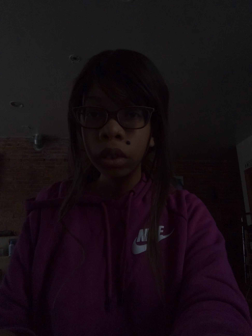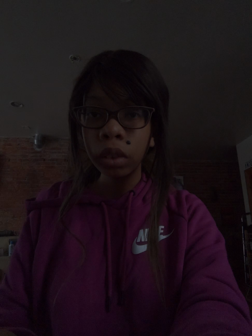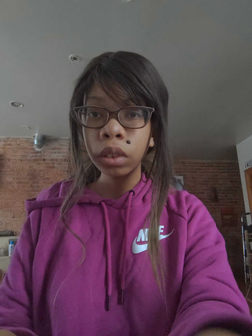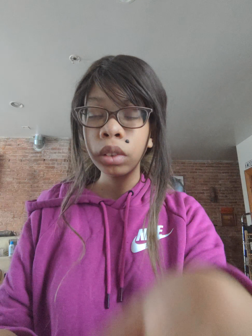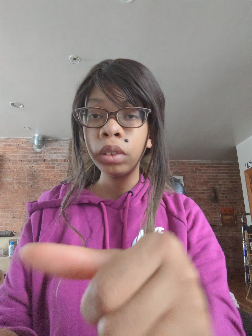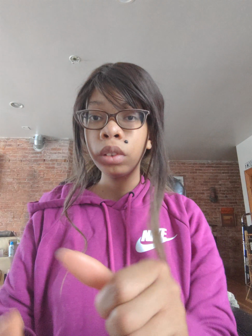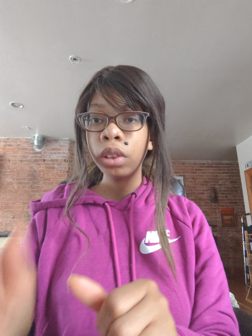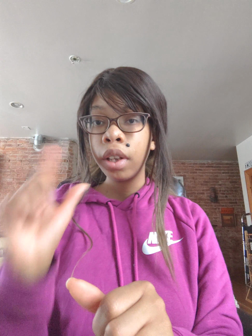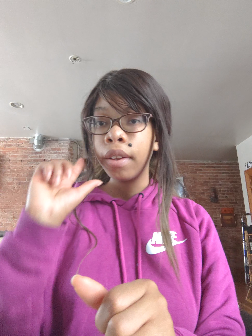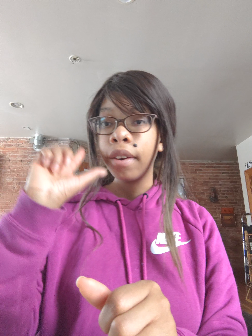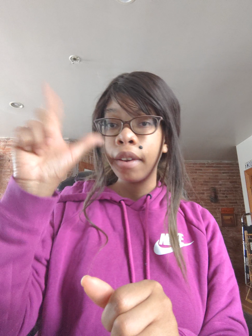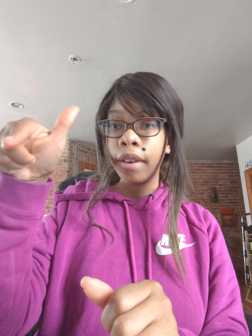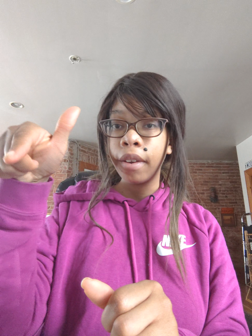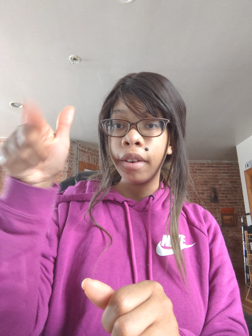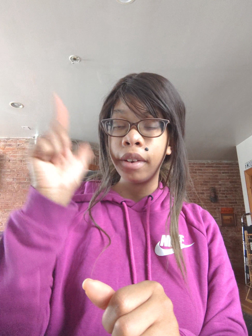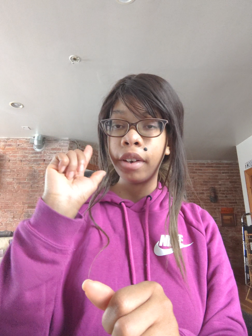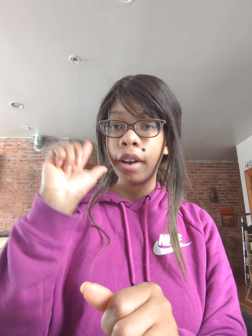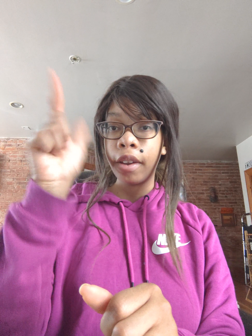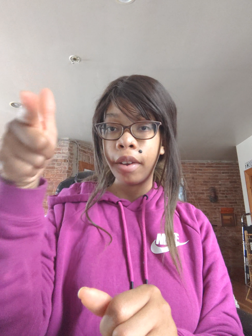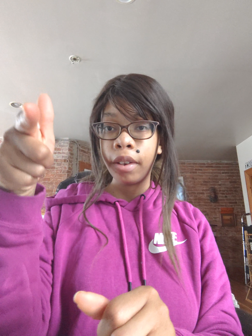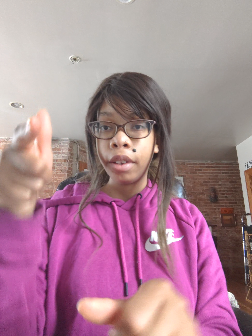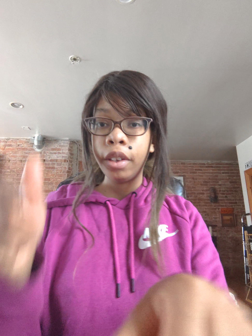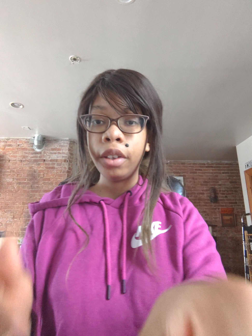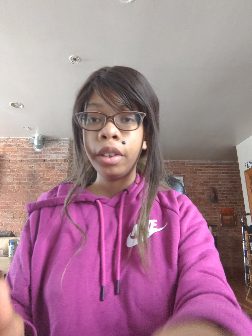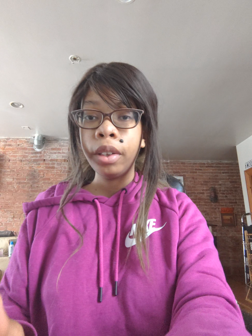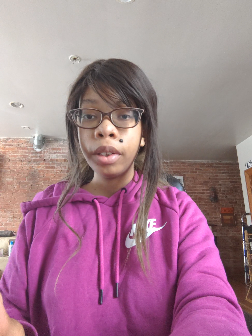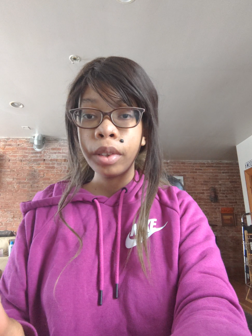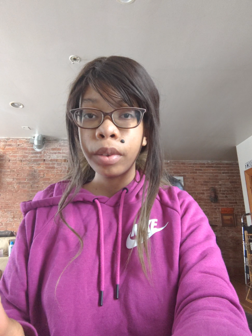later